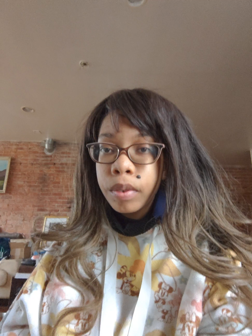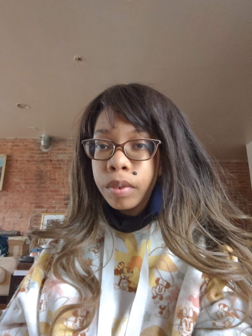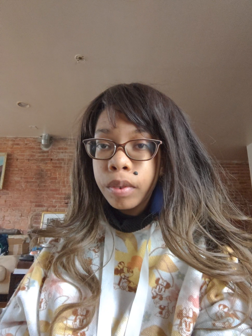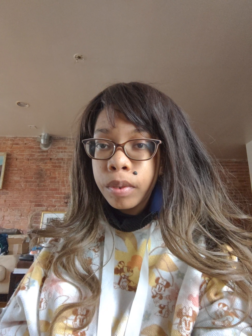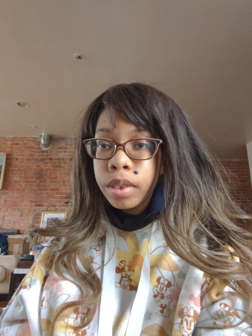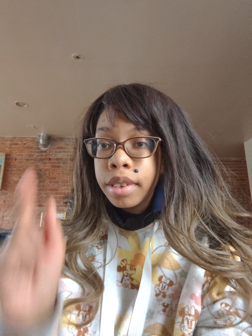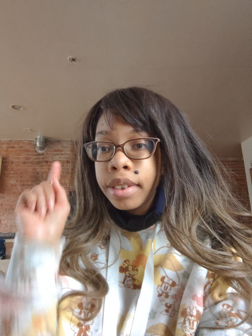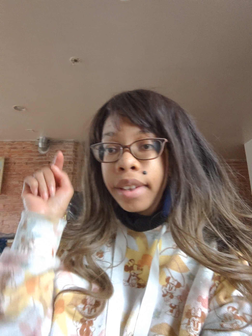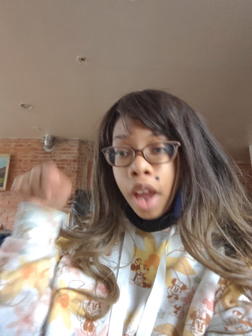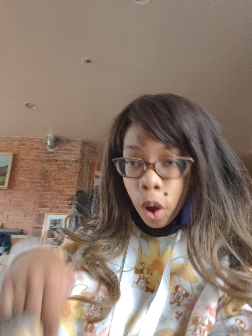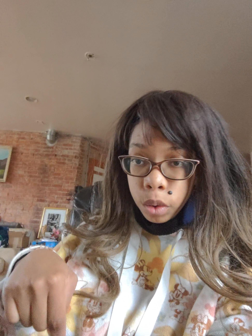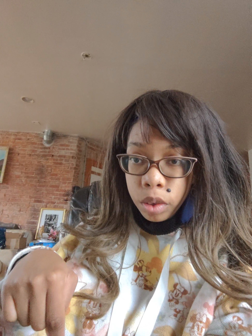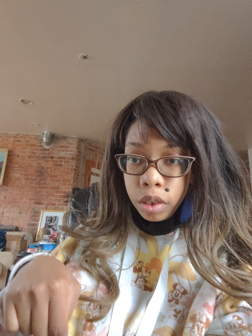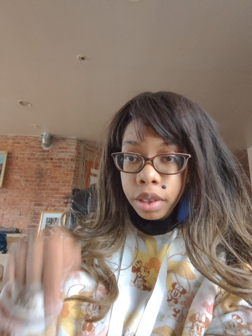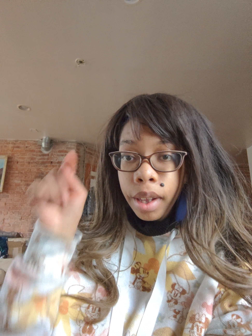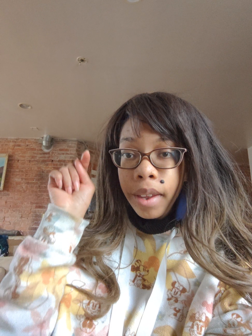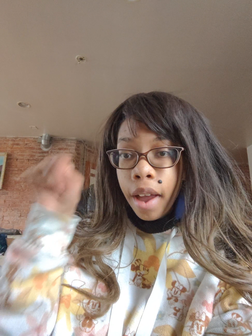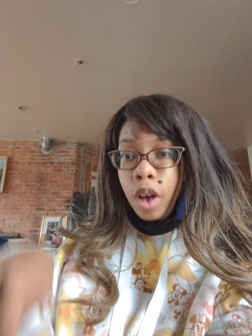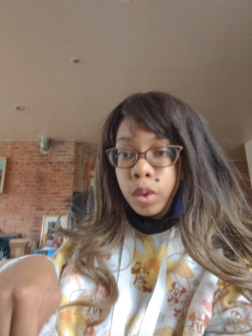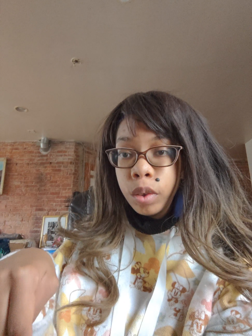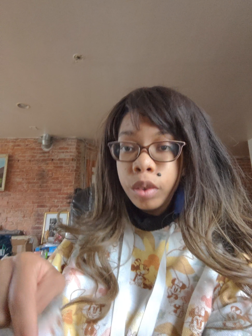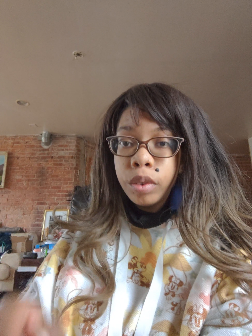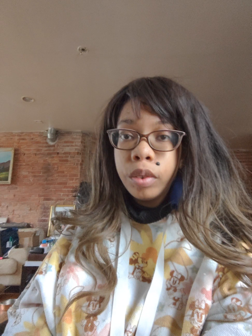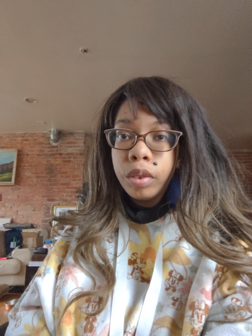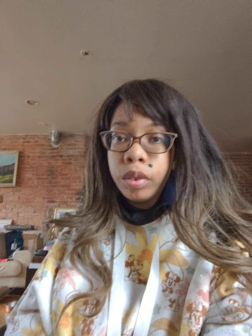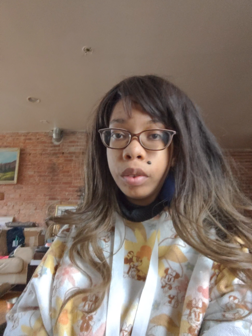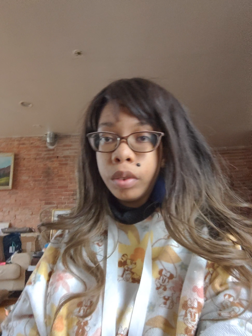down